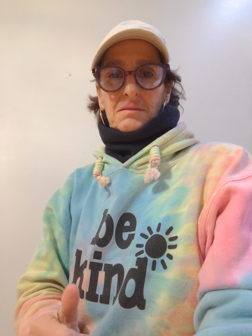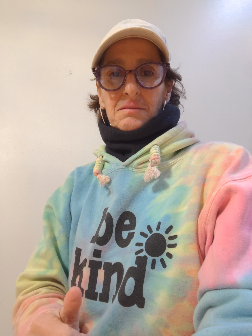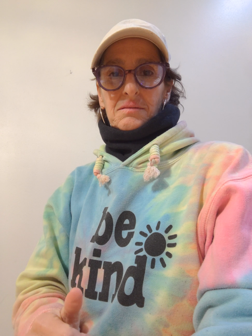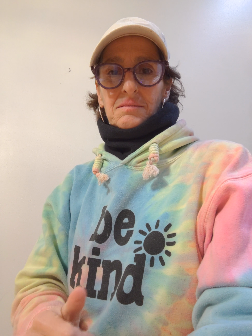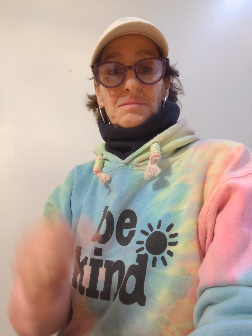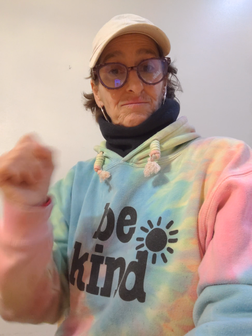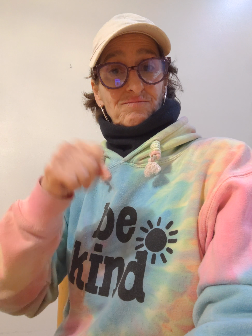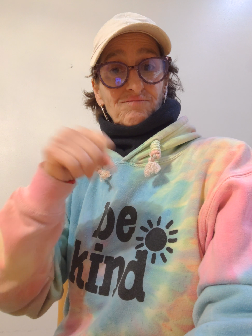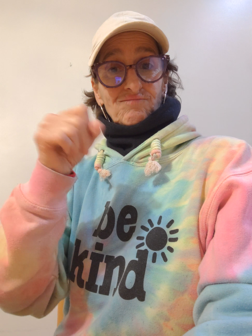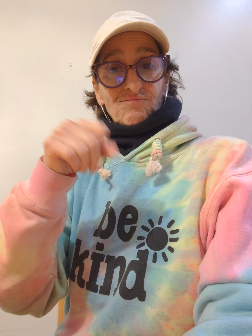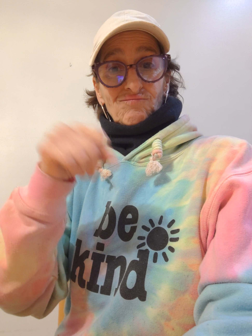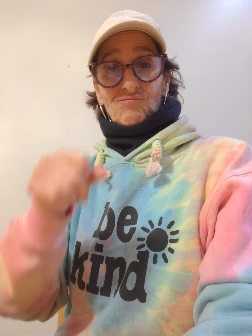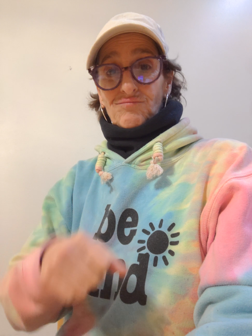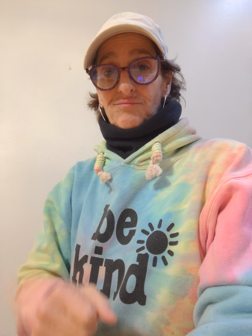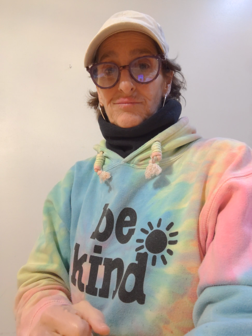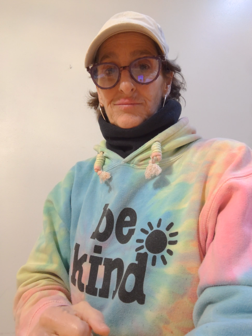yes